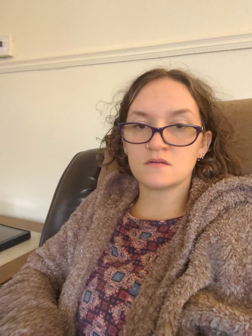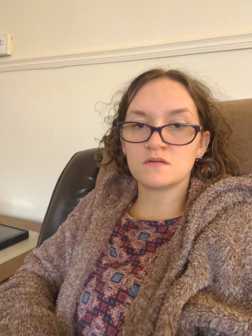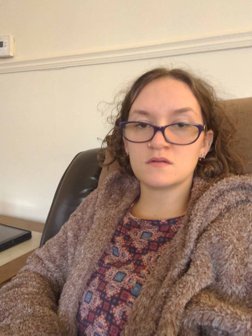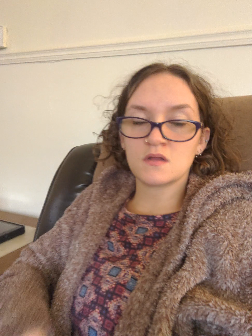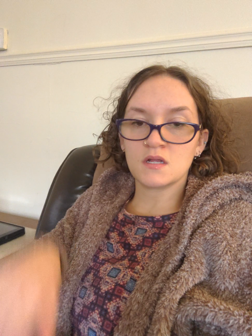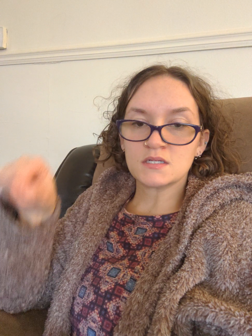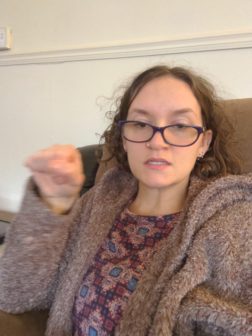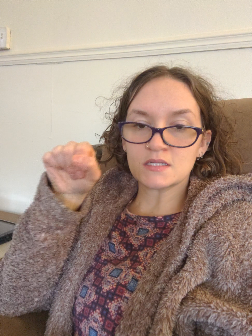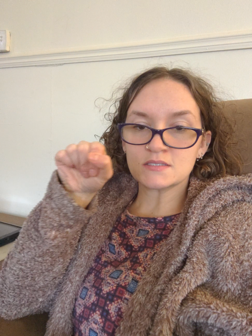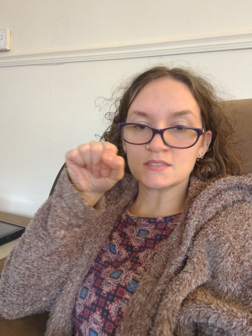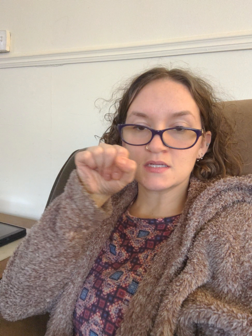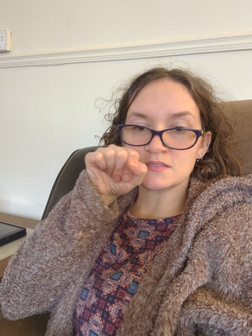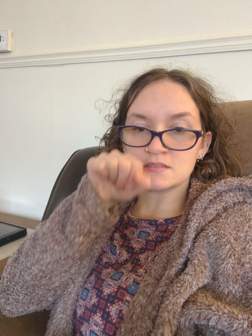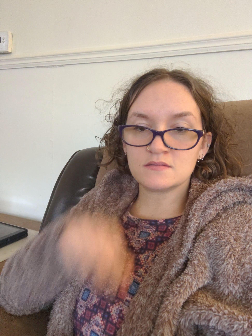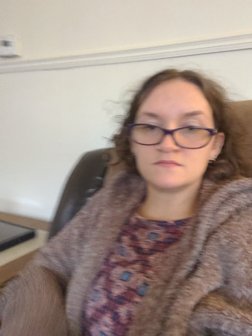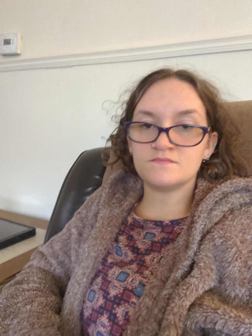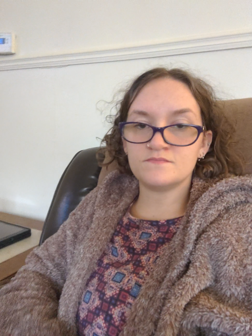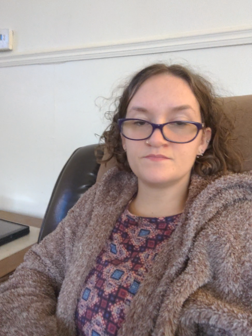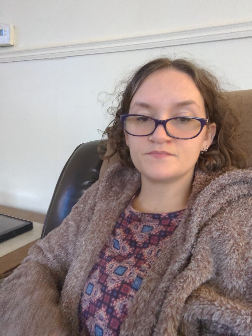carrot